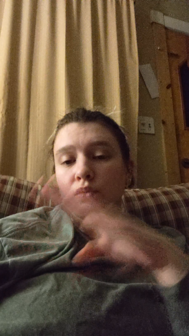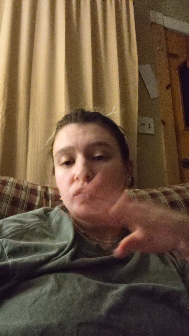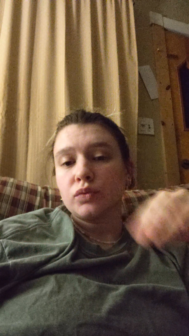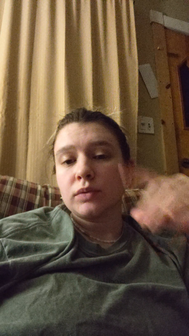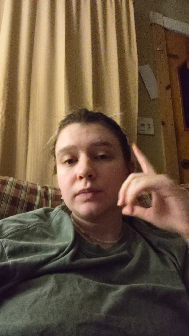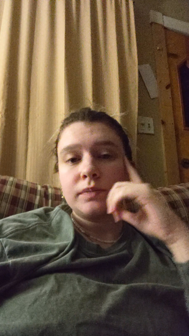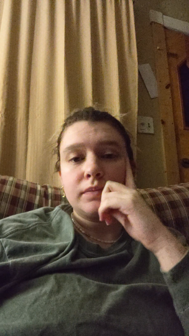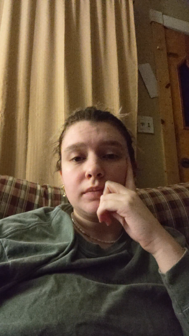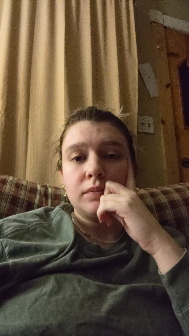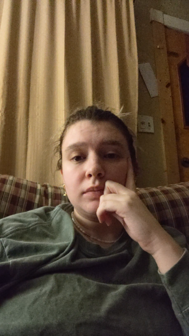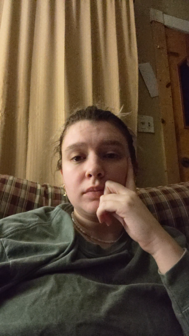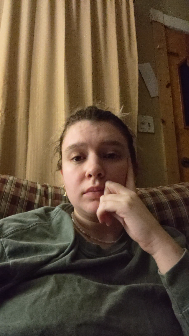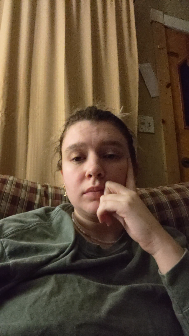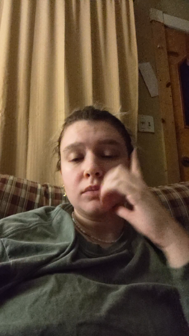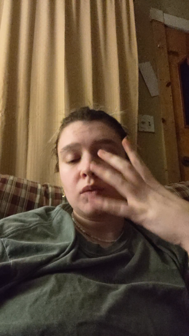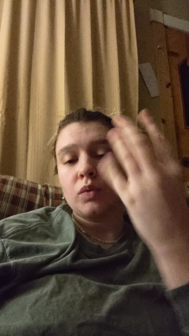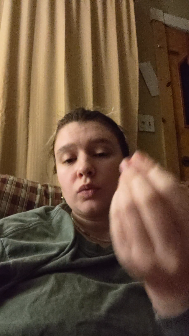got to